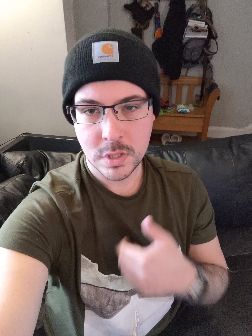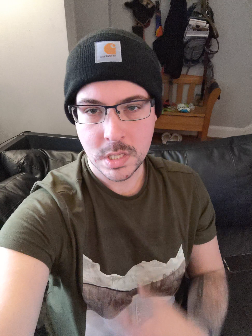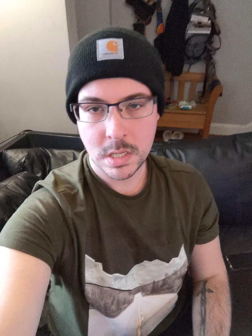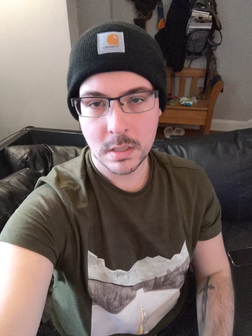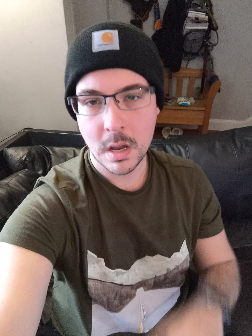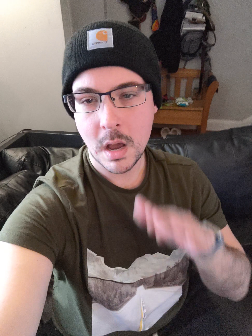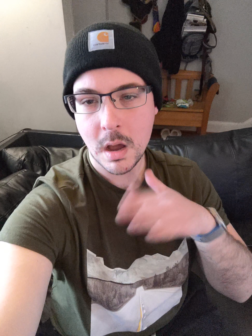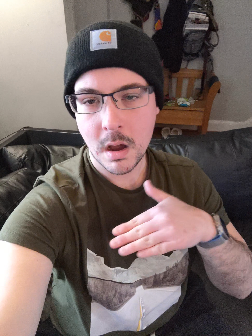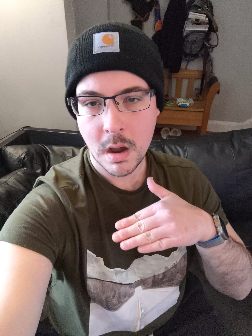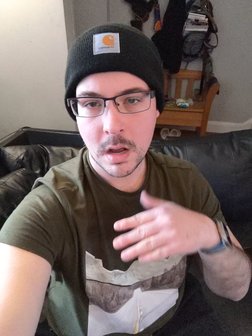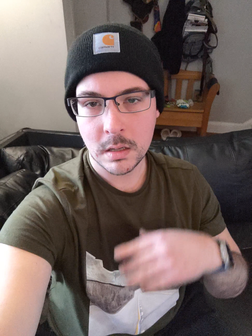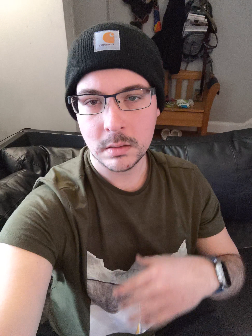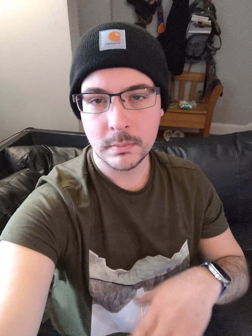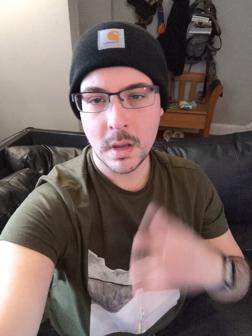on